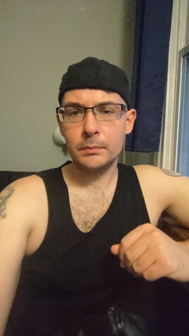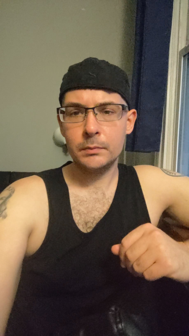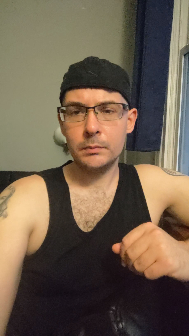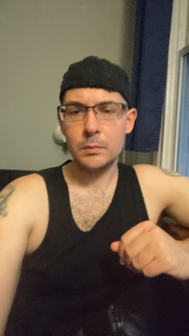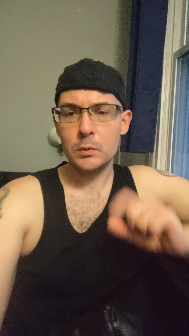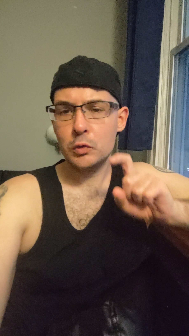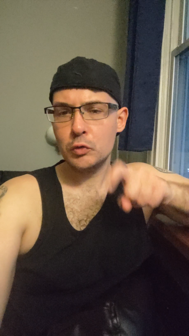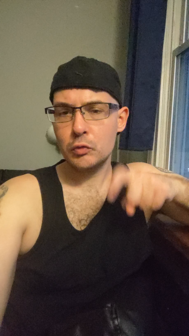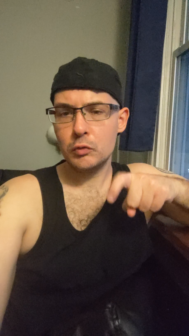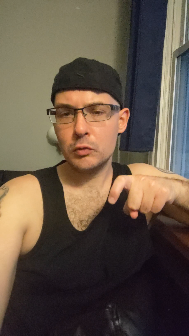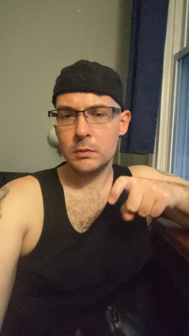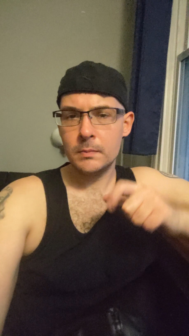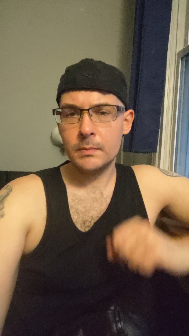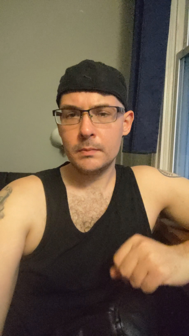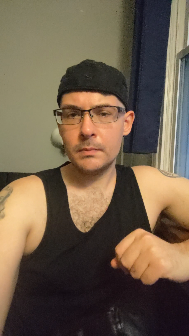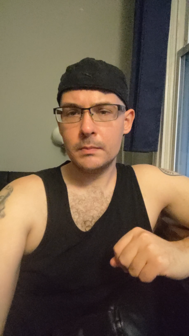should